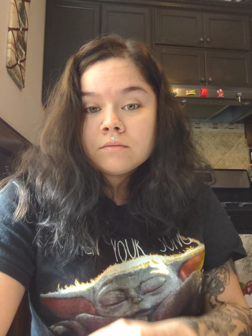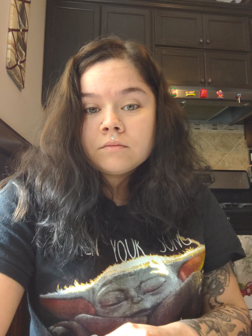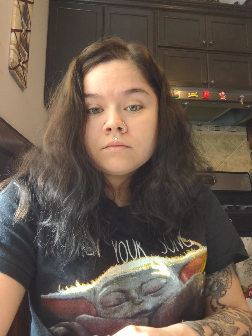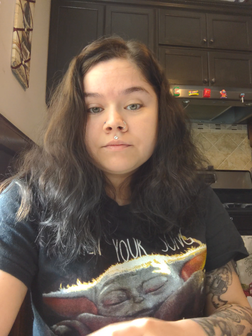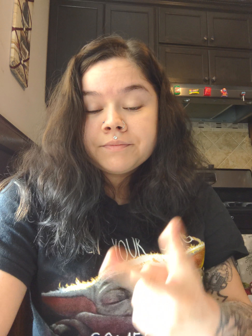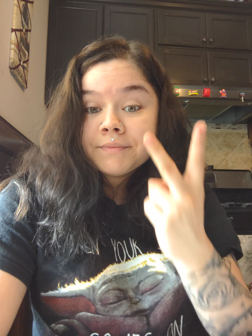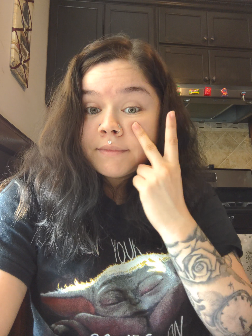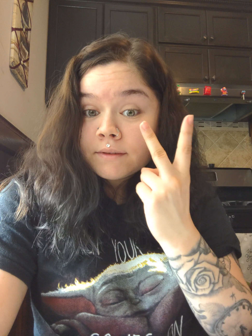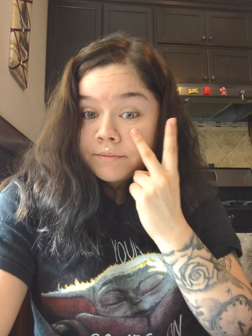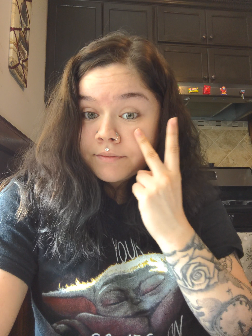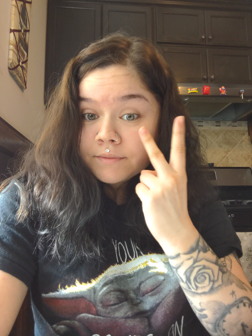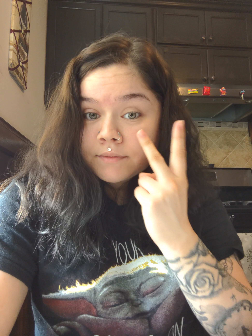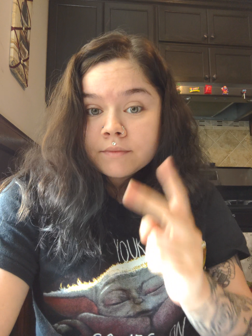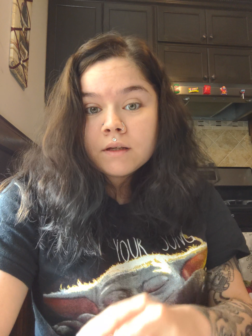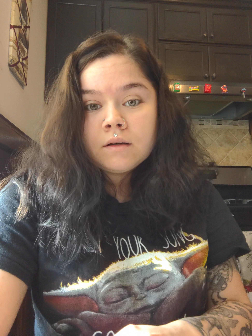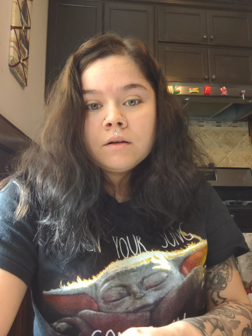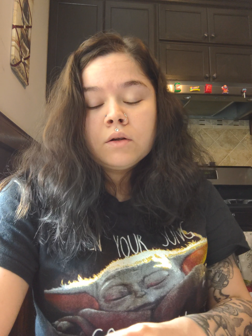see